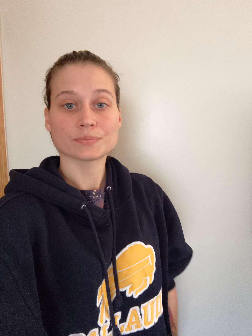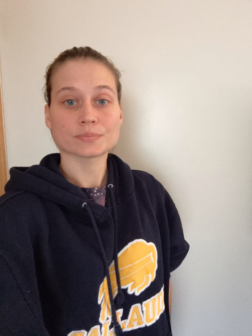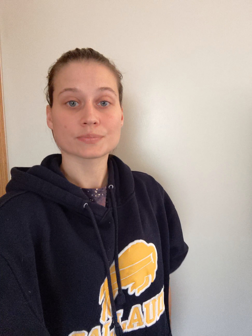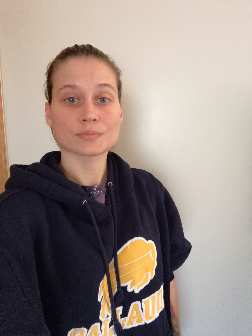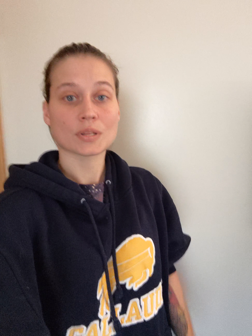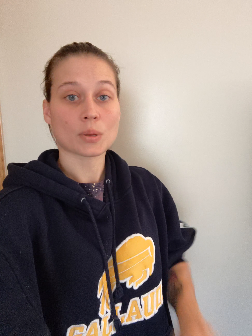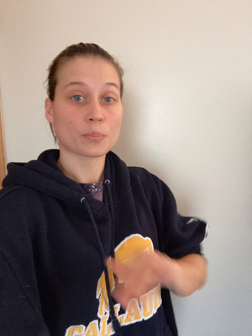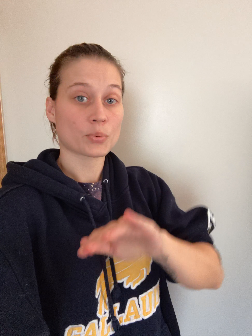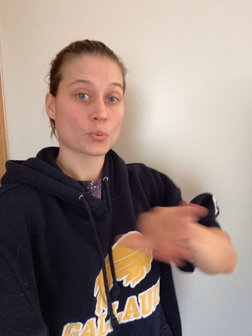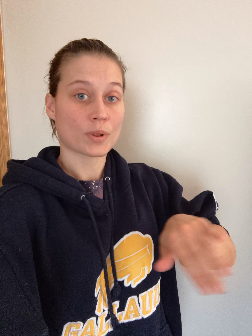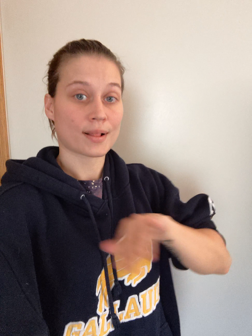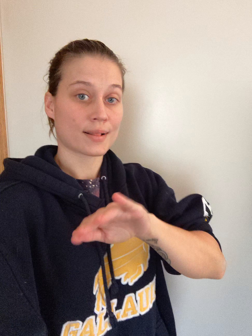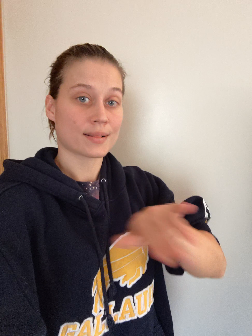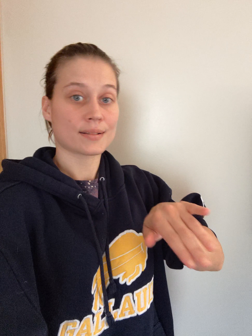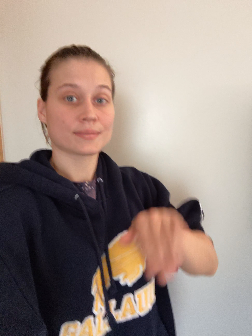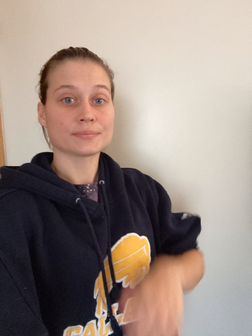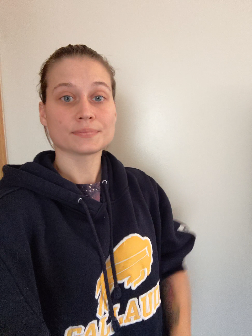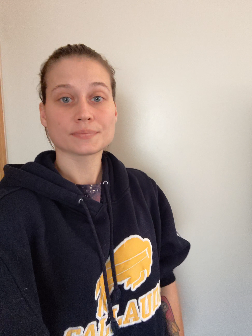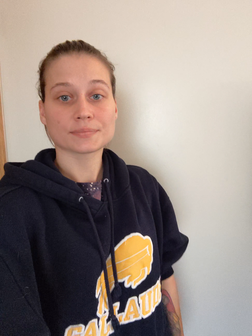pool